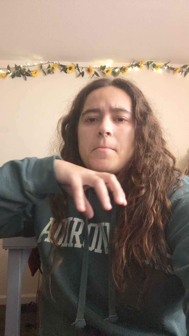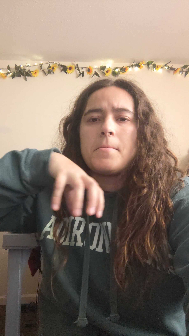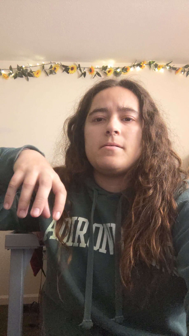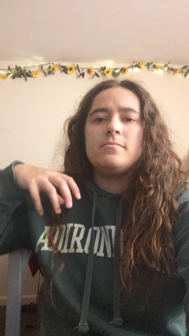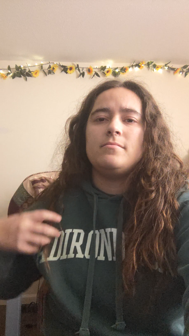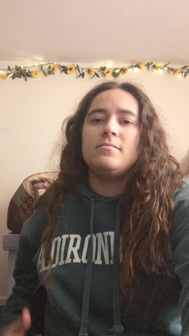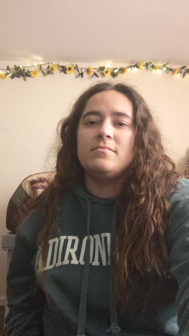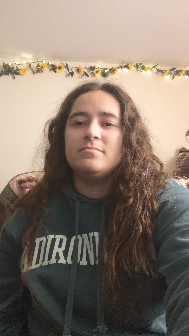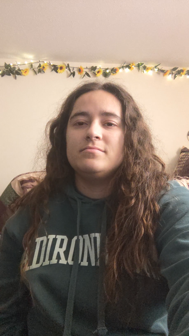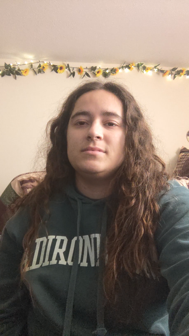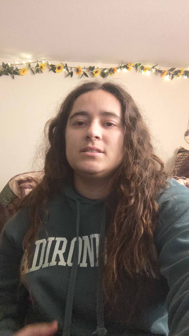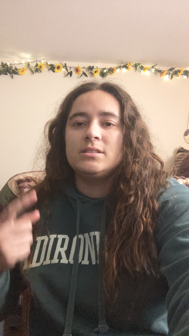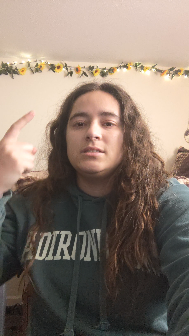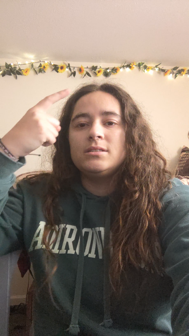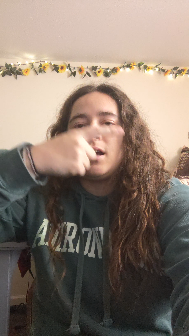day